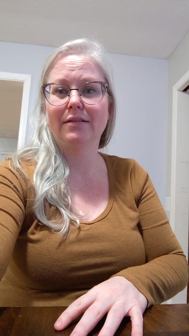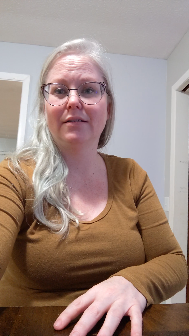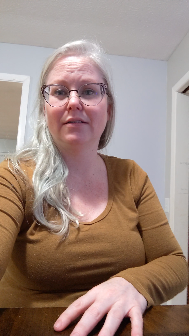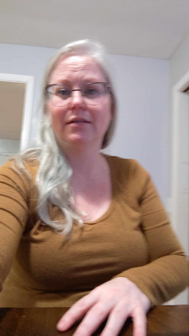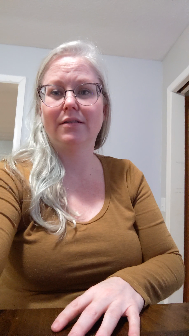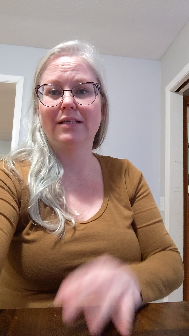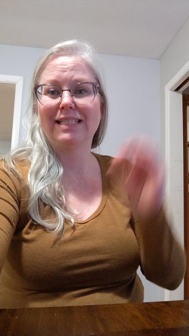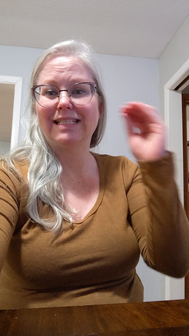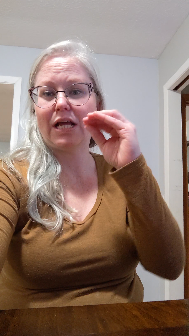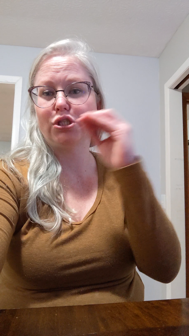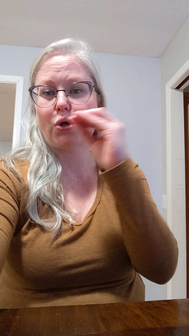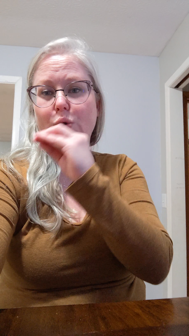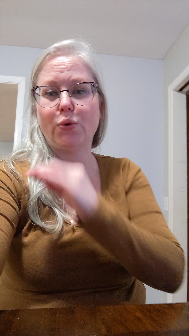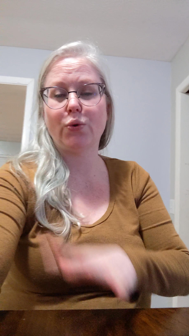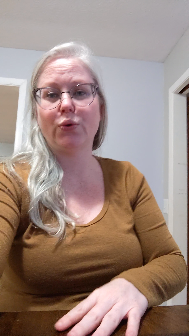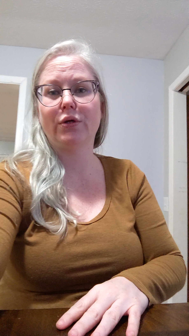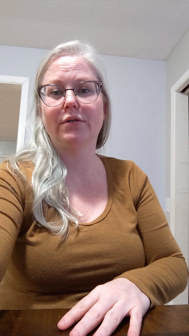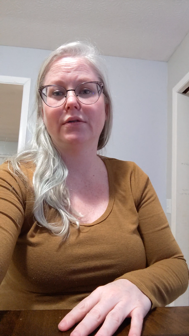dinosaur